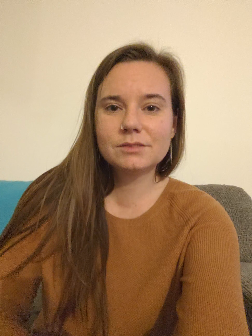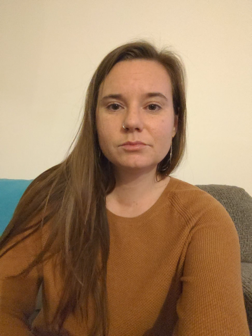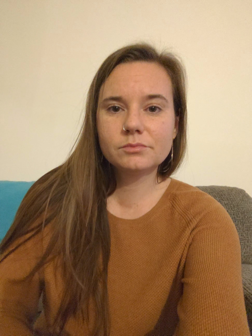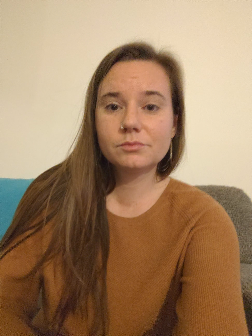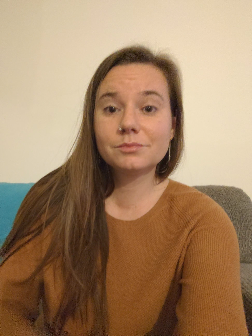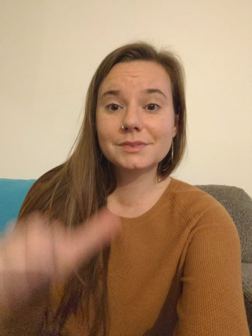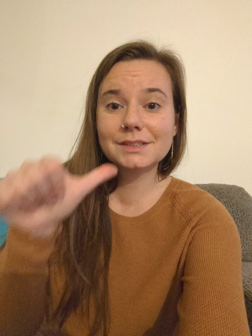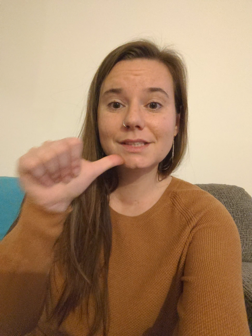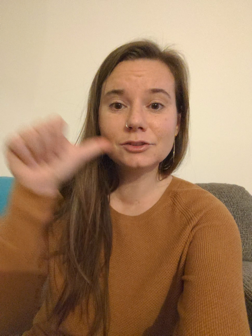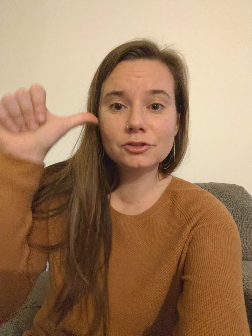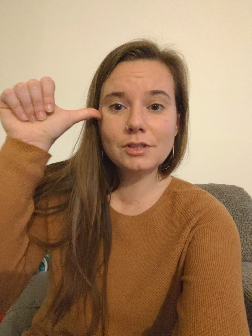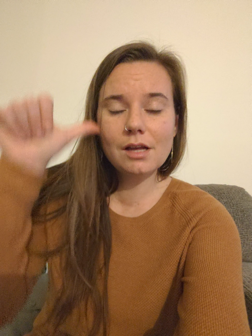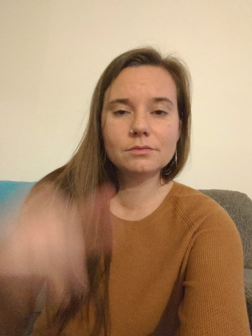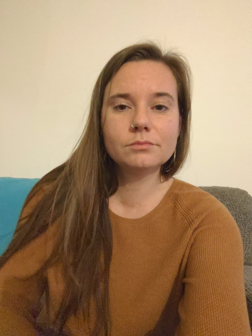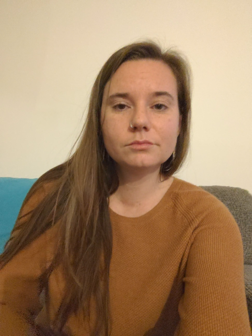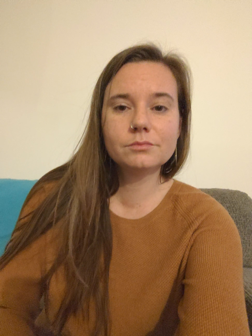yesterday